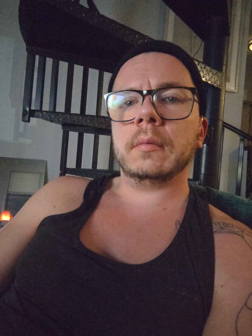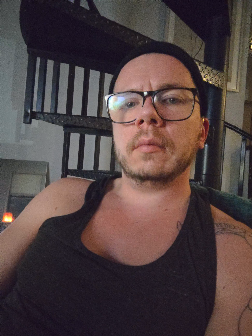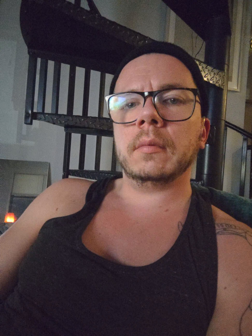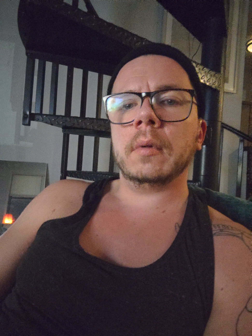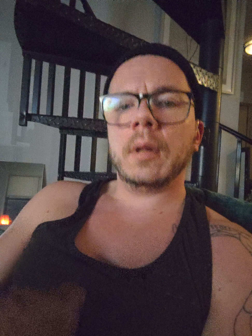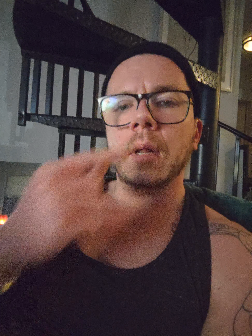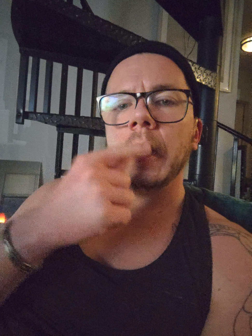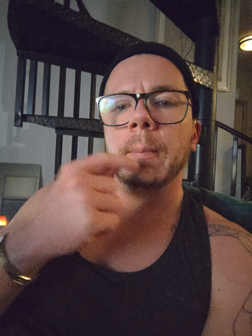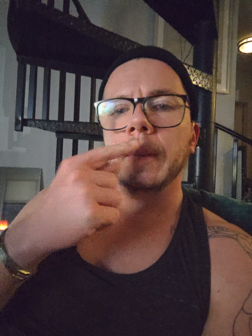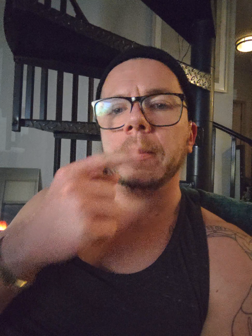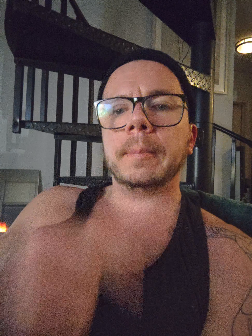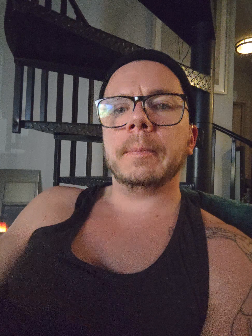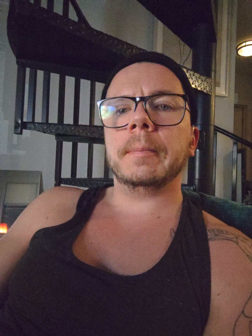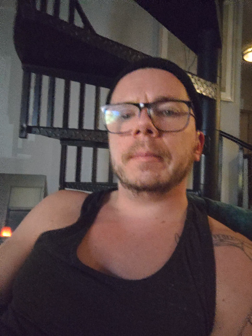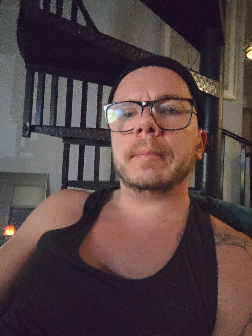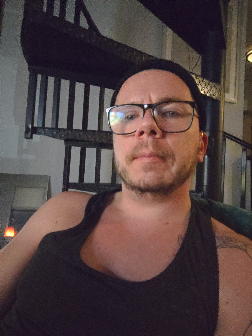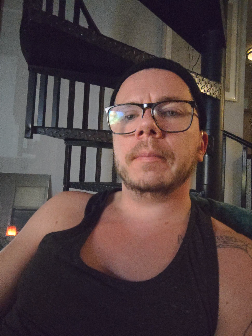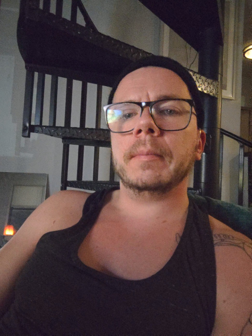lips